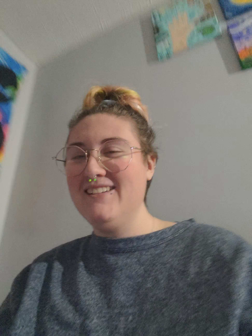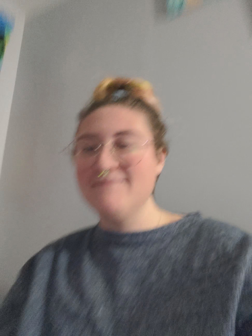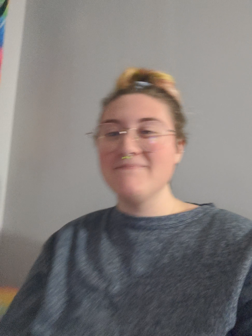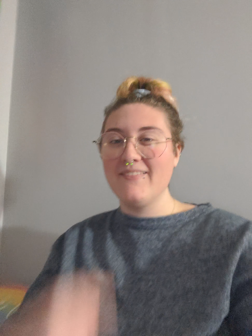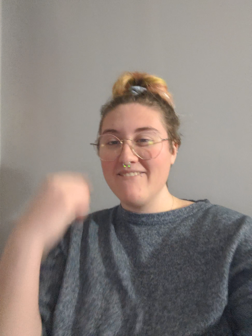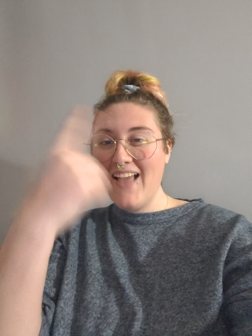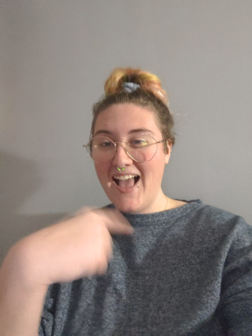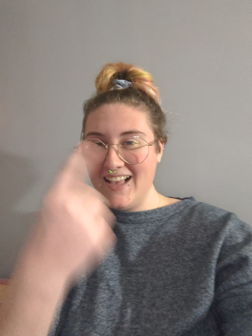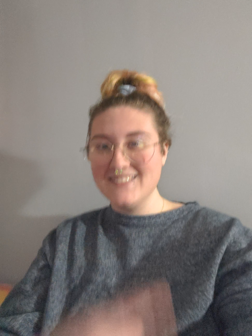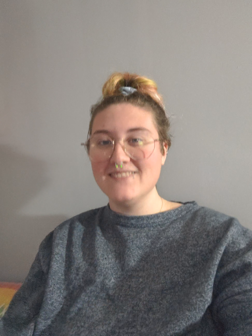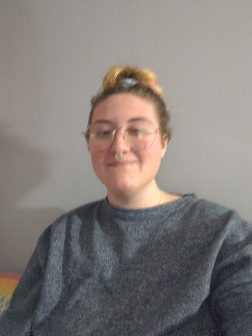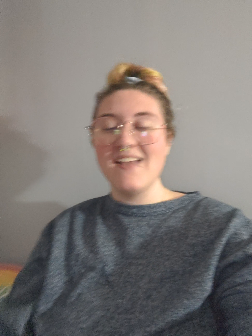face